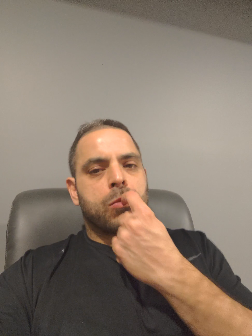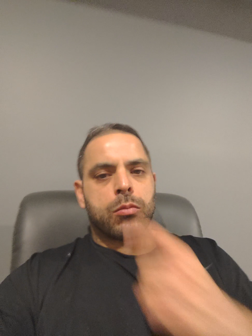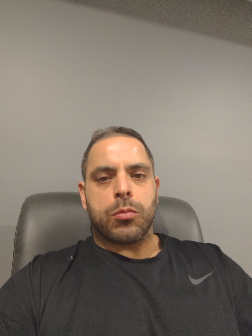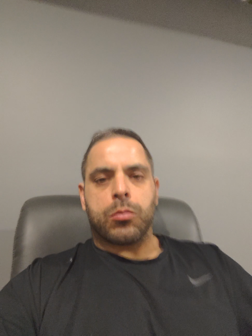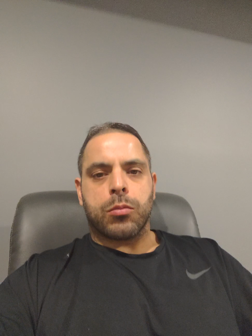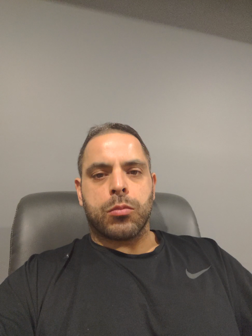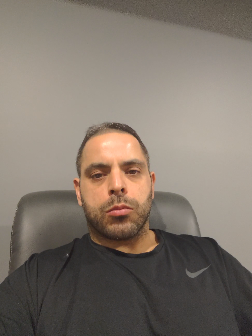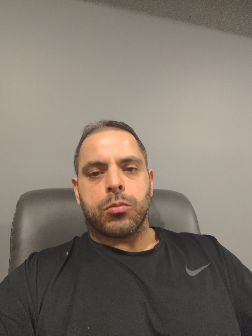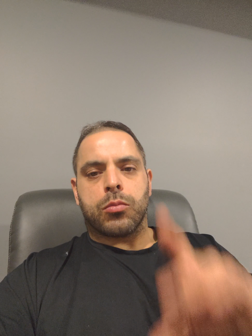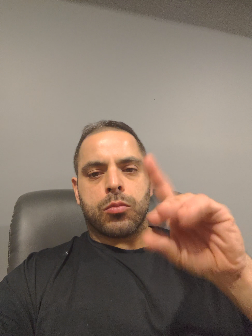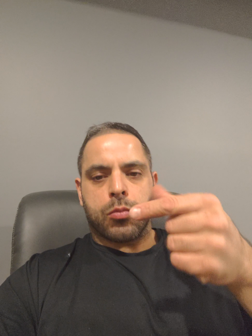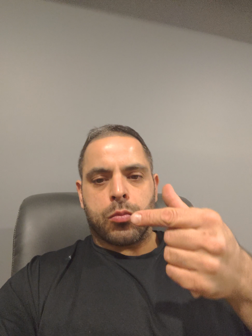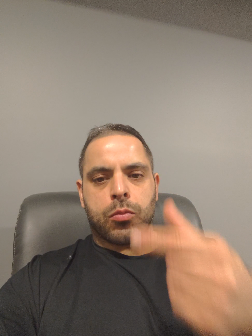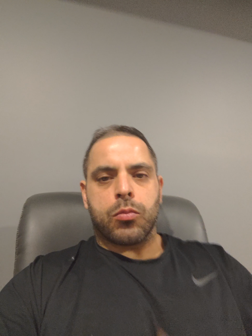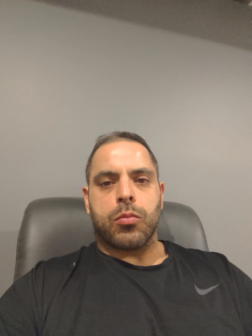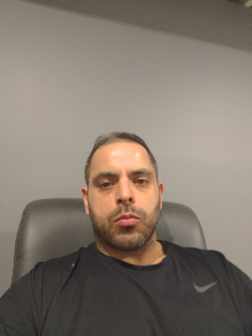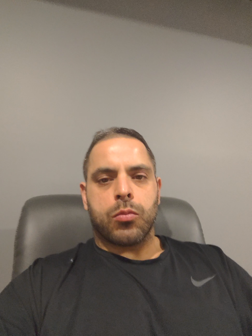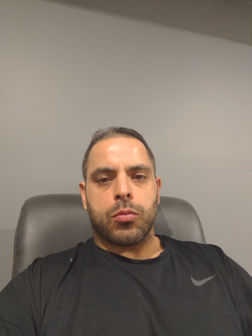dog